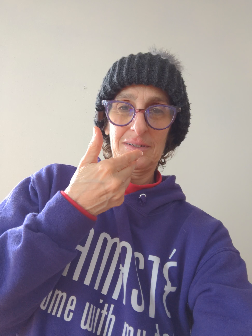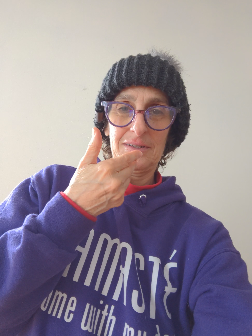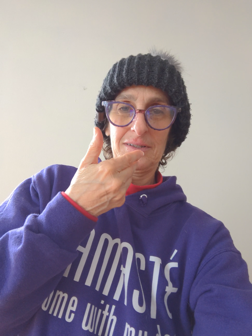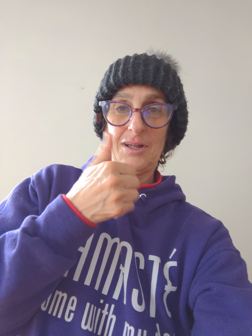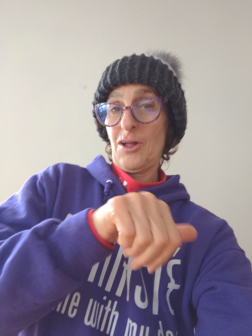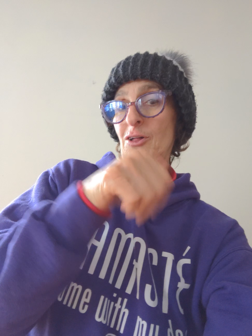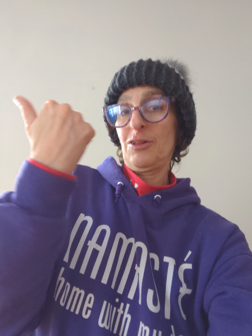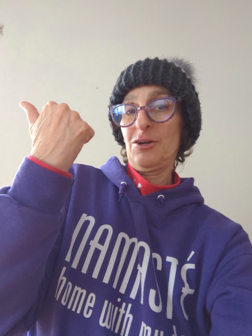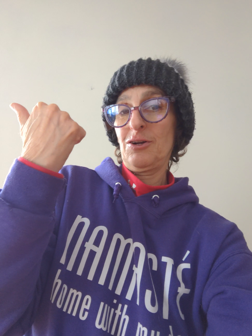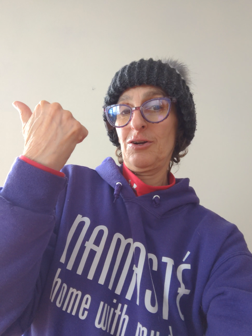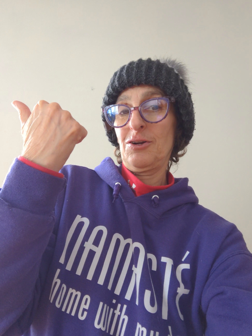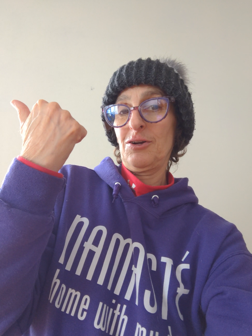another